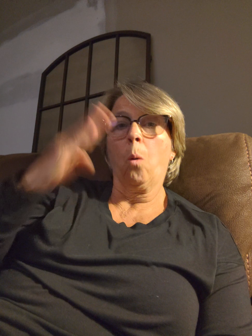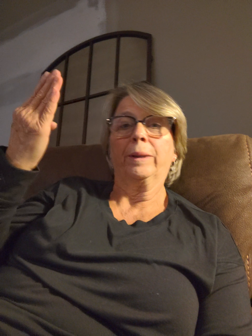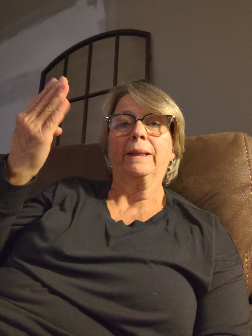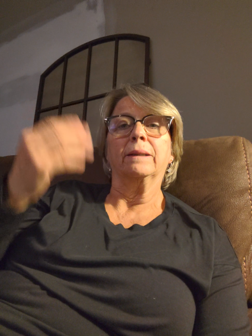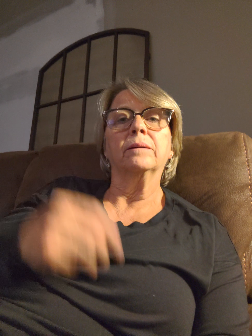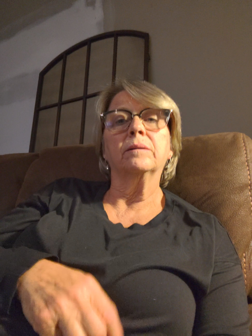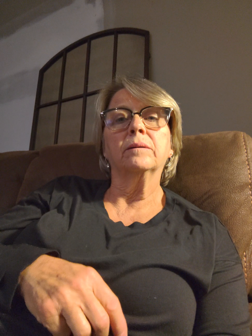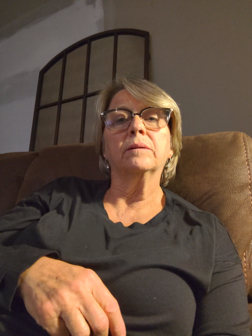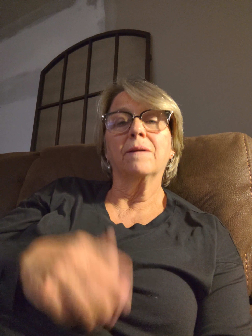open